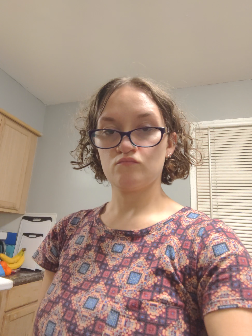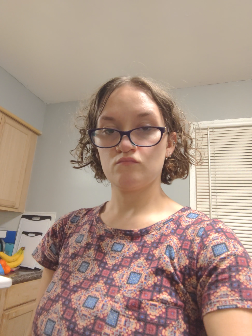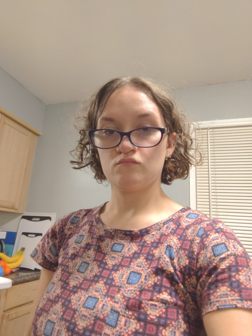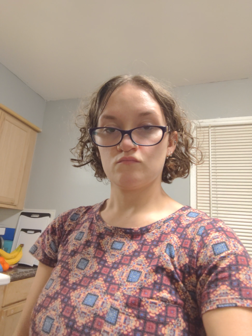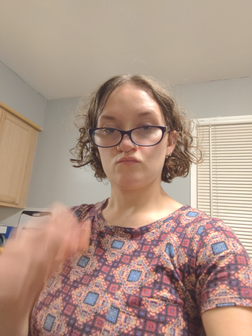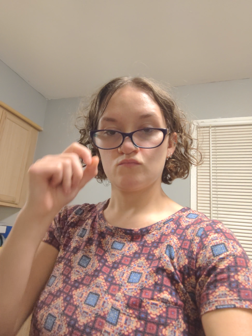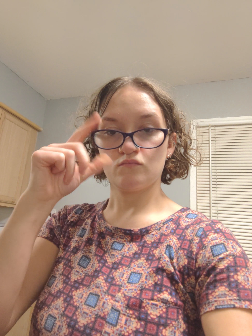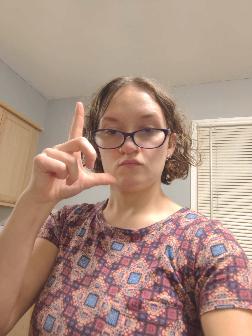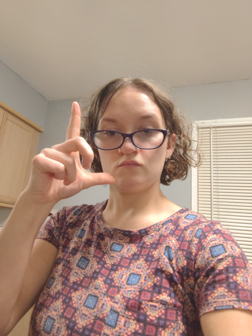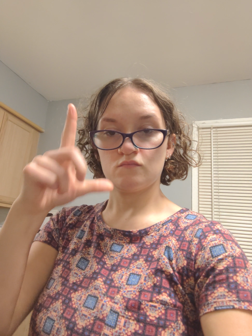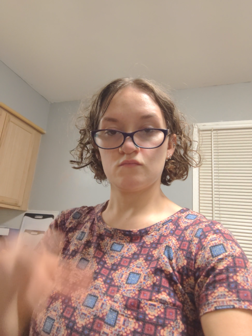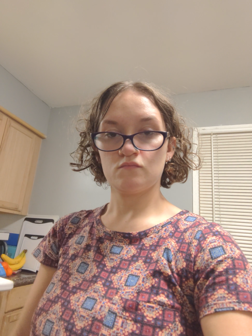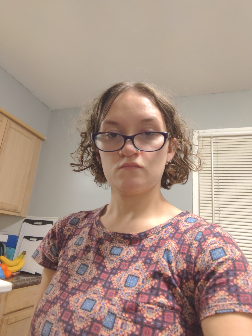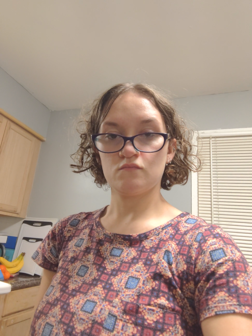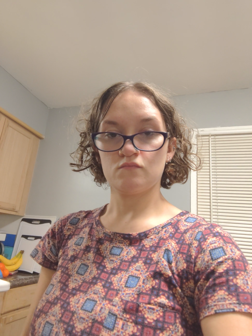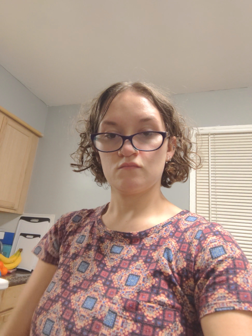awake